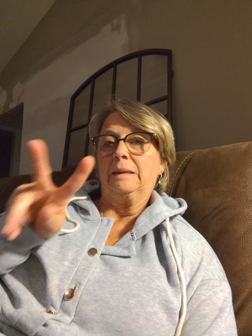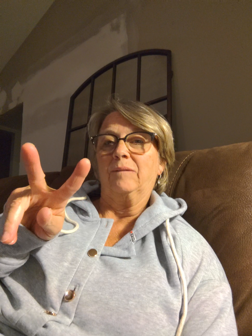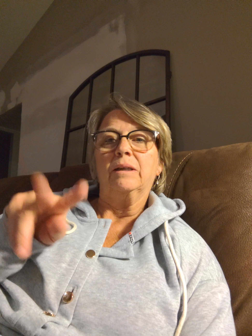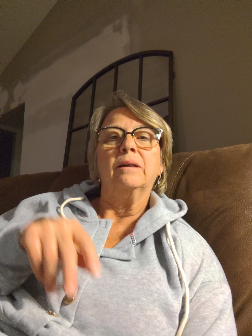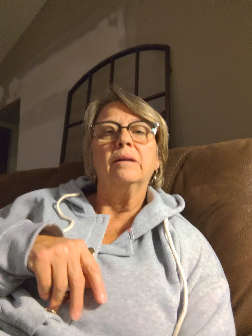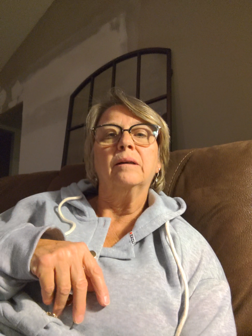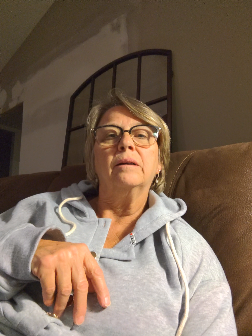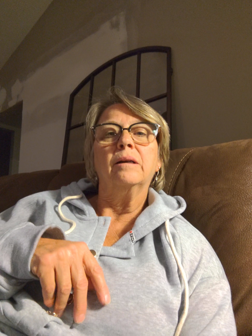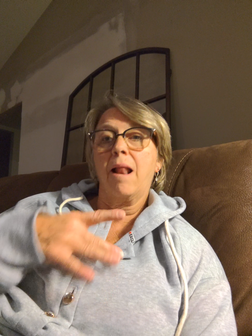TV